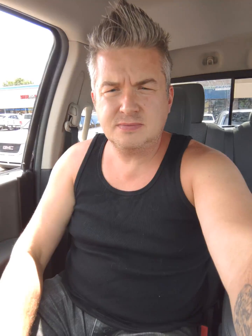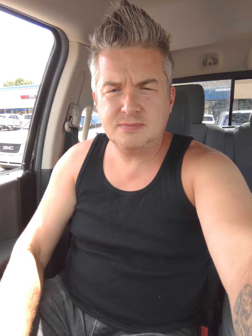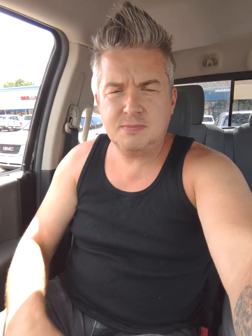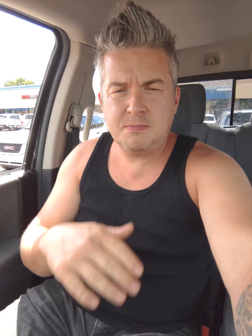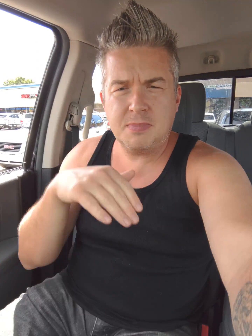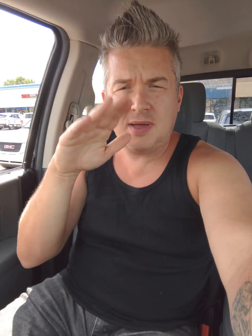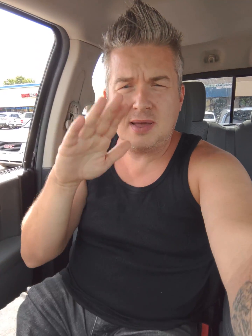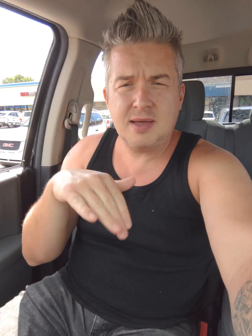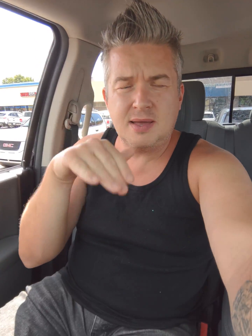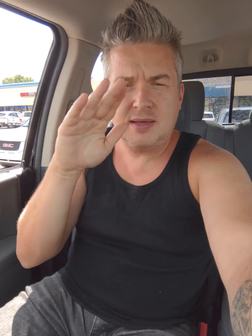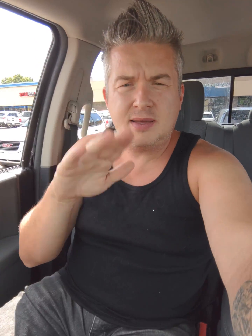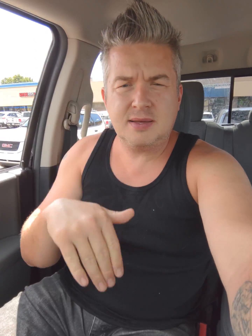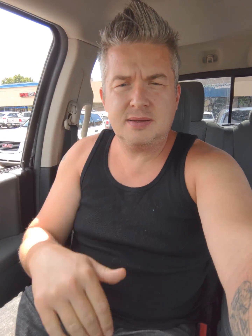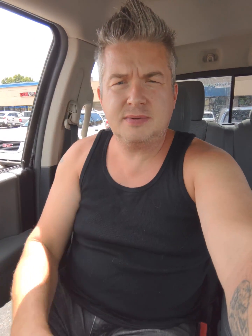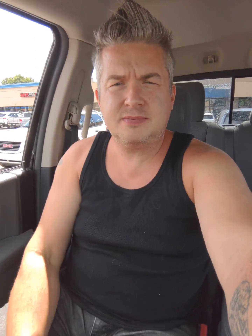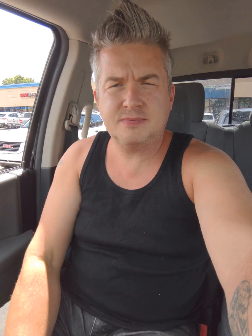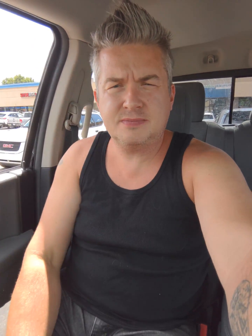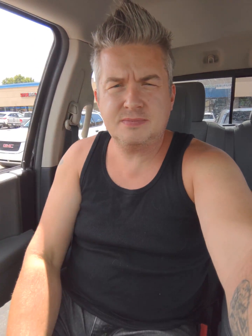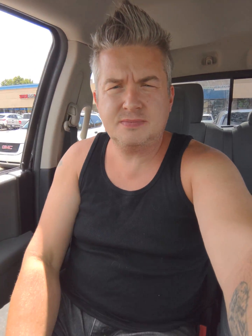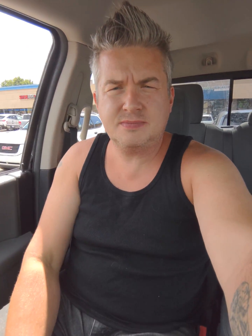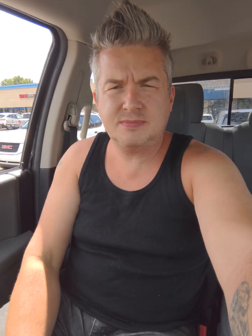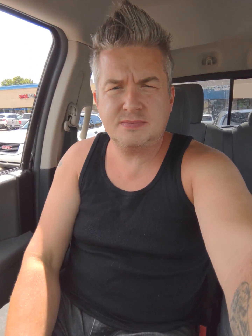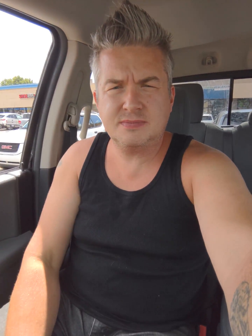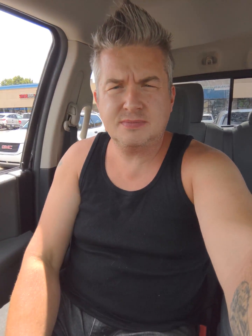paint